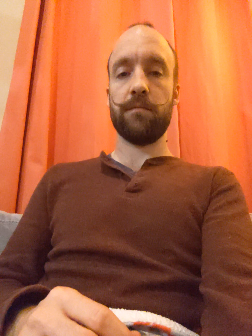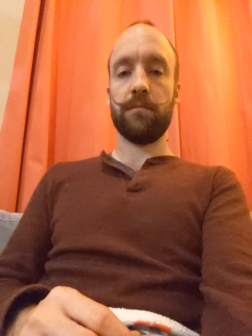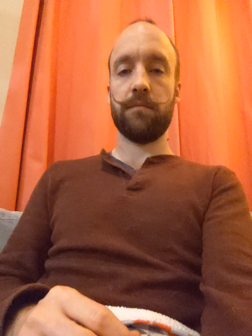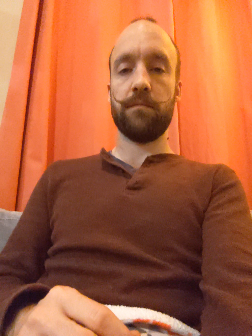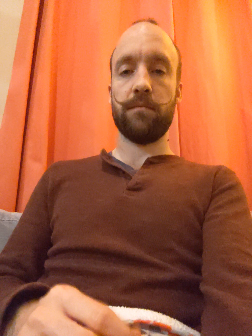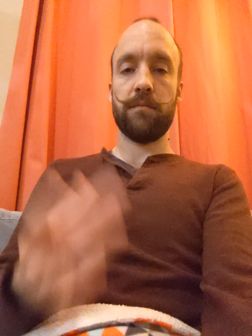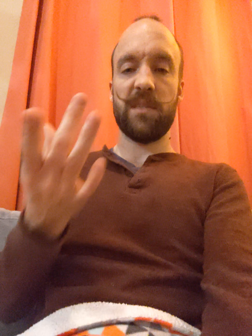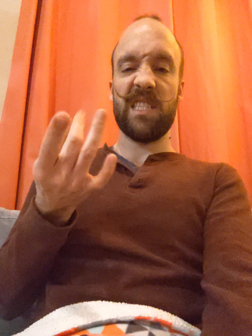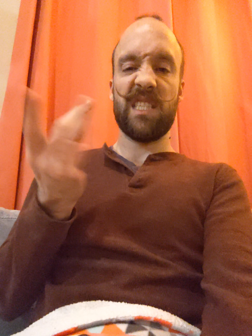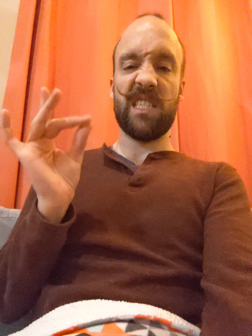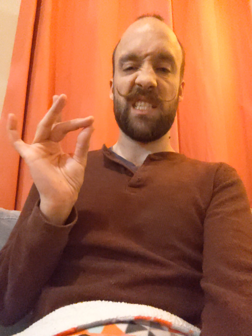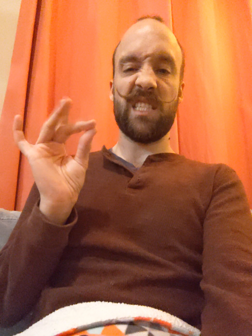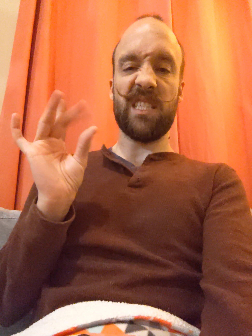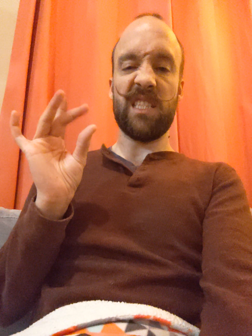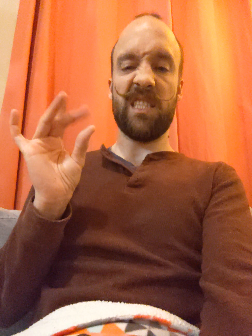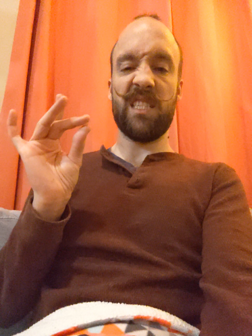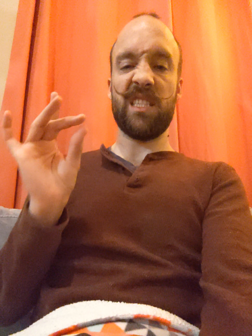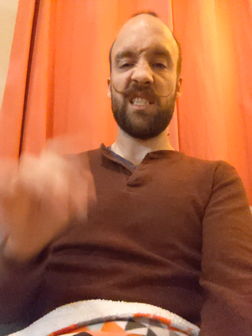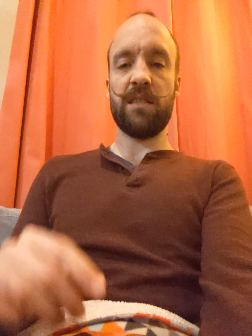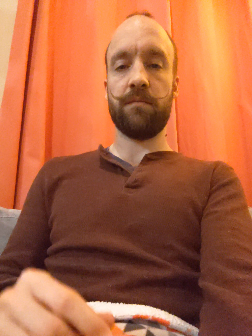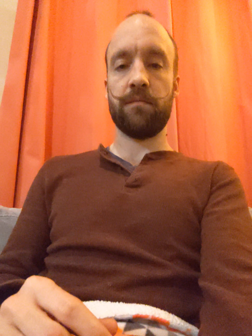sticky